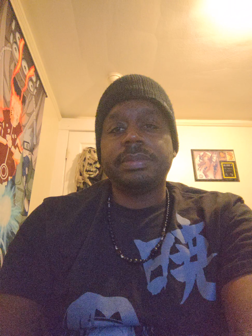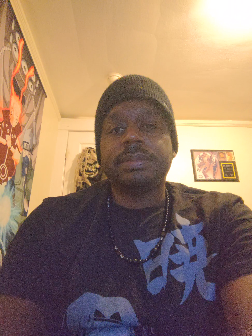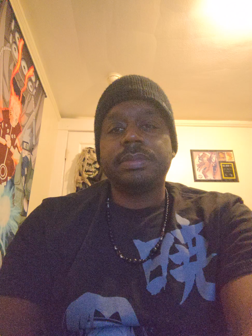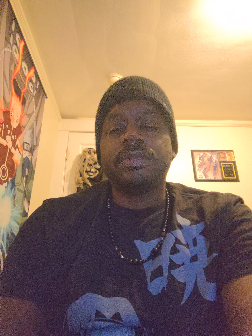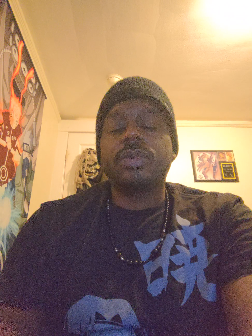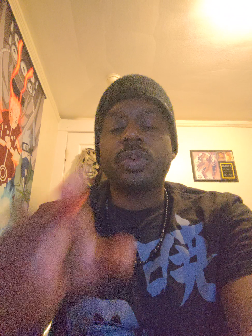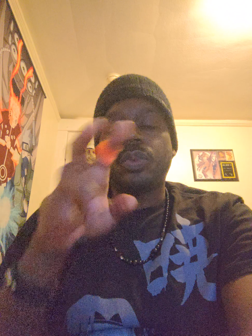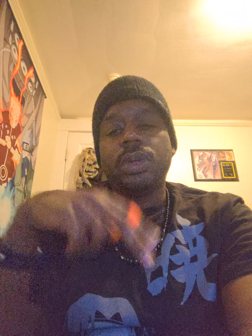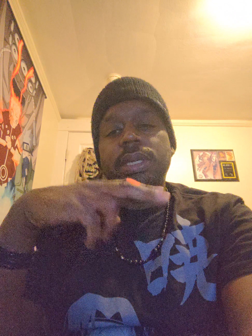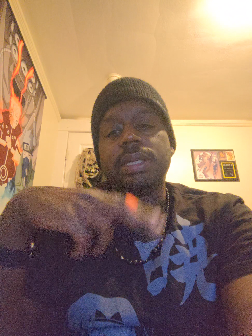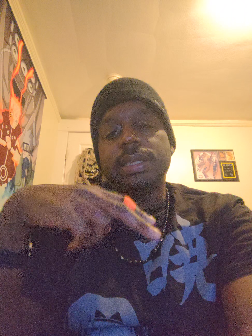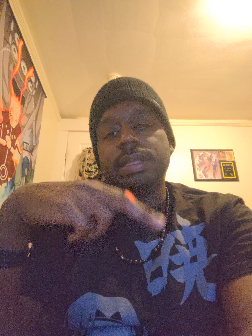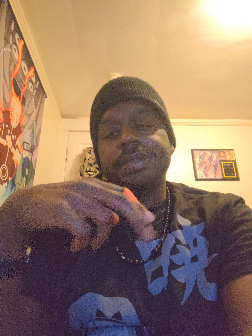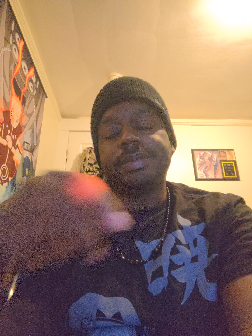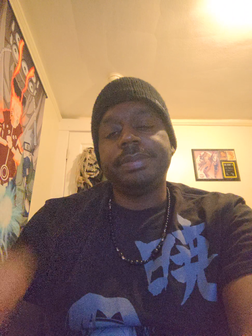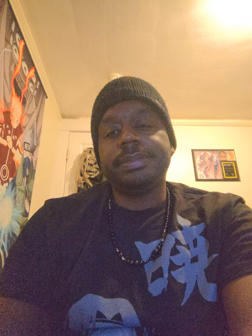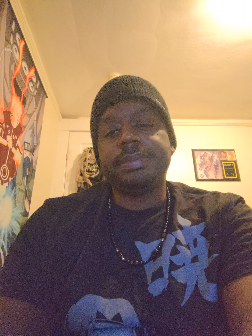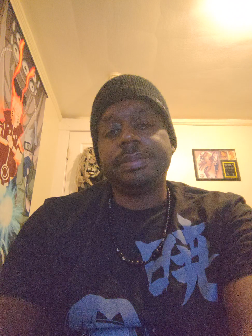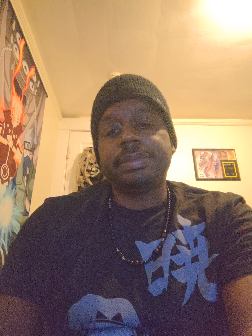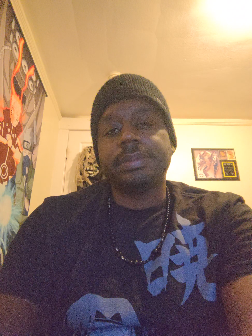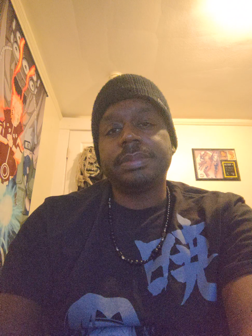read